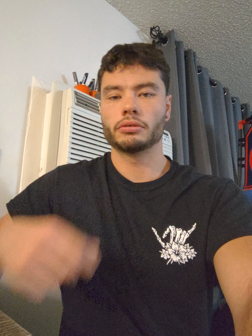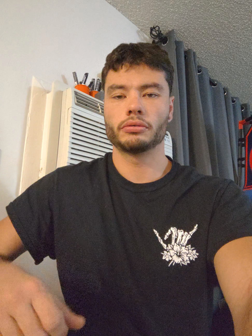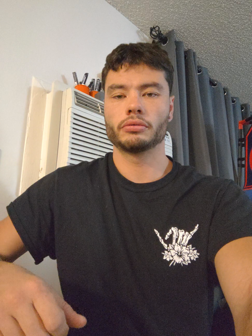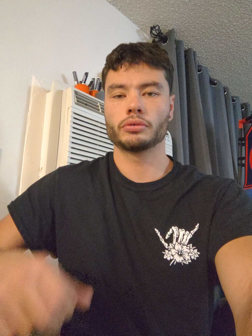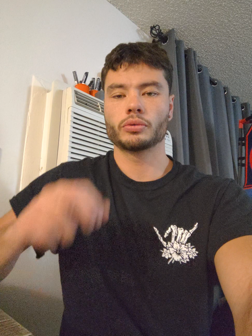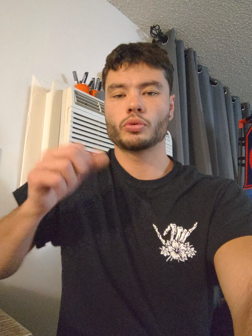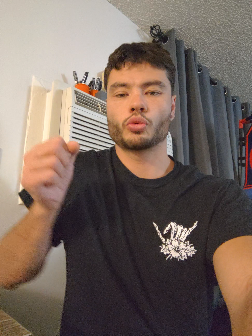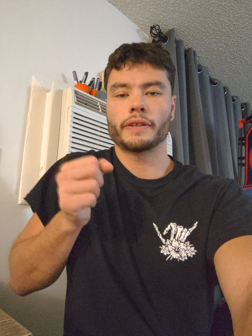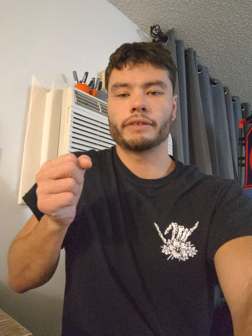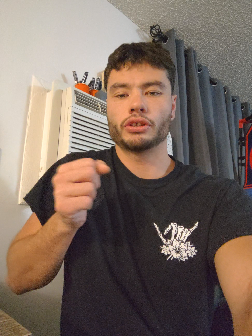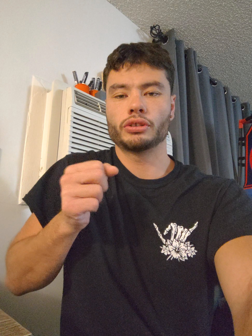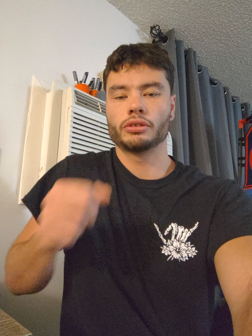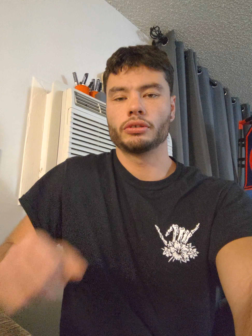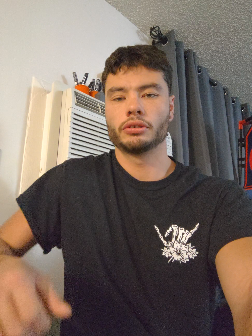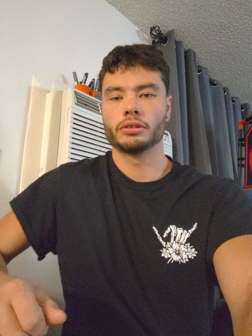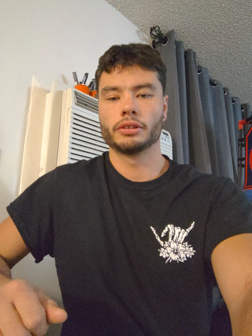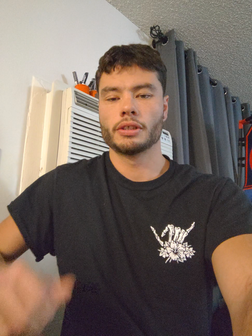refrigerator